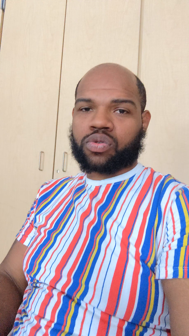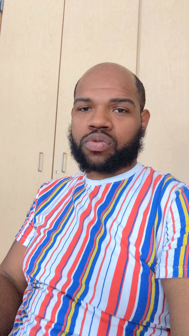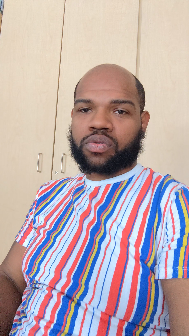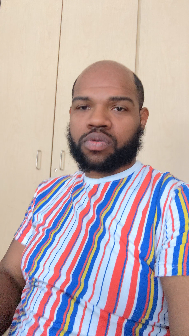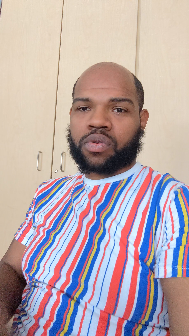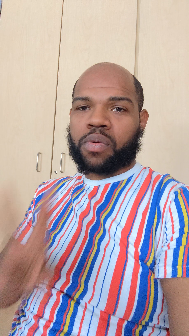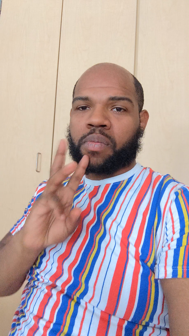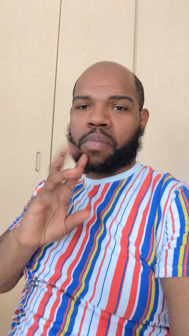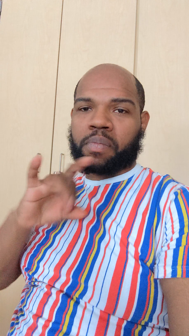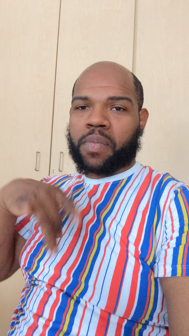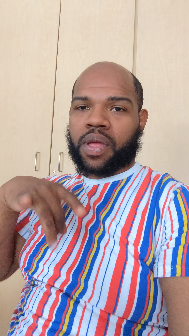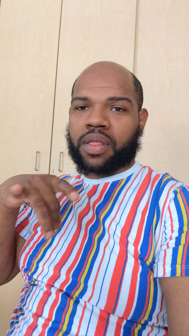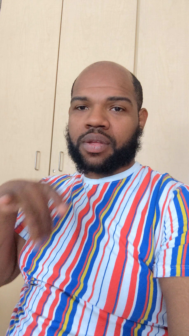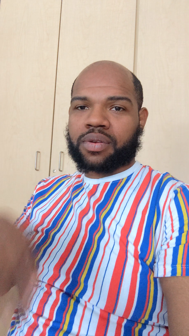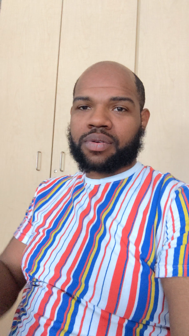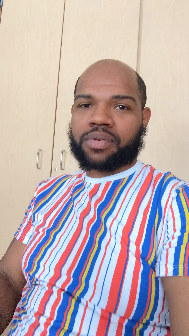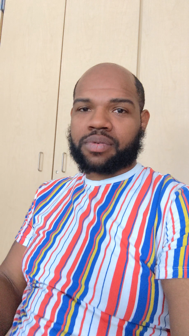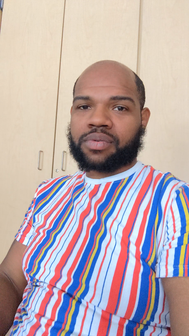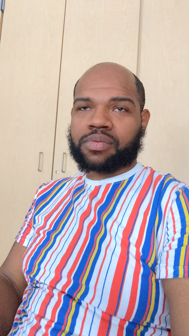melon